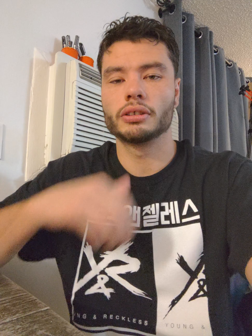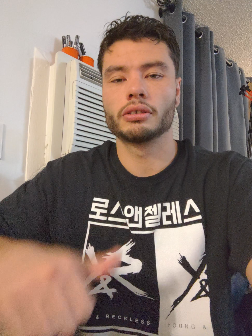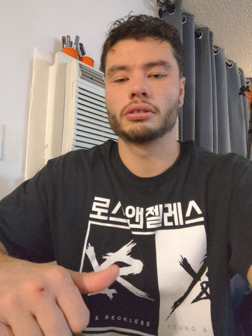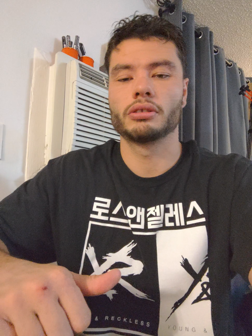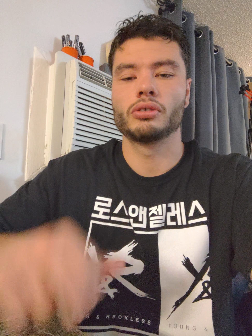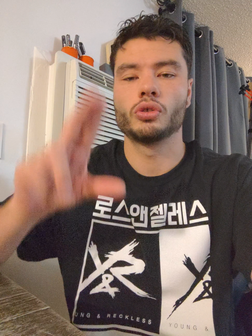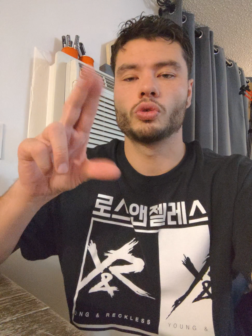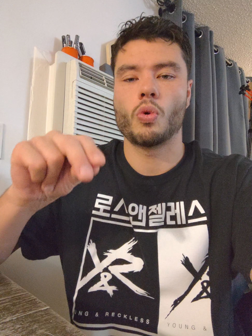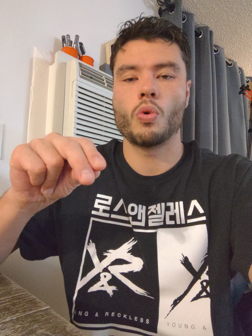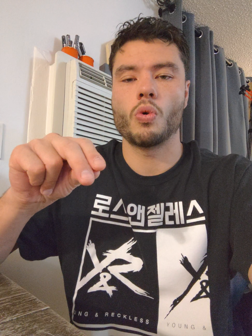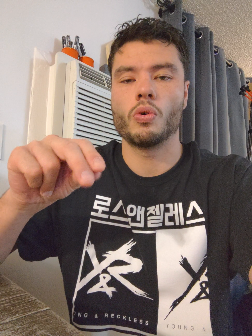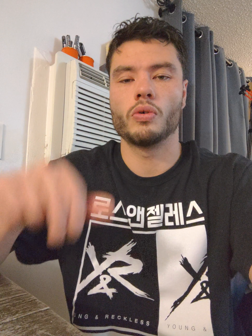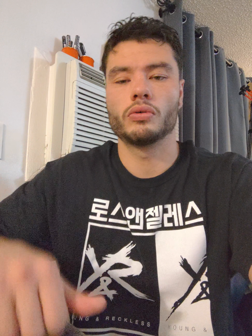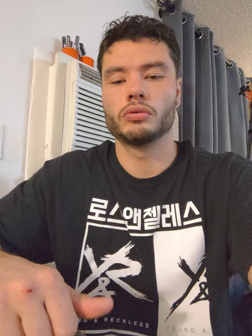no